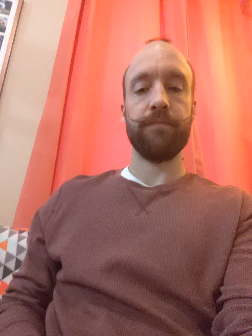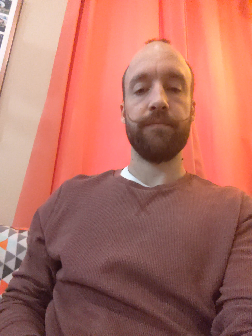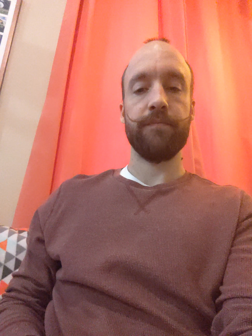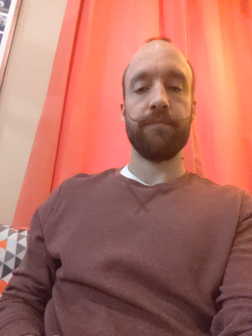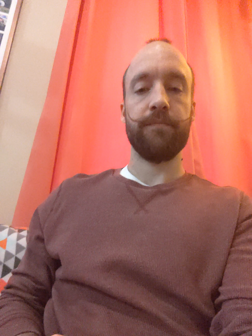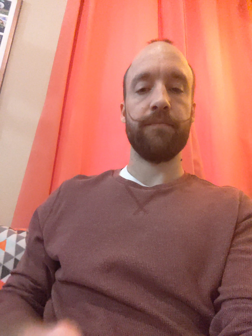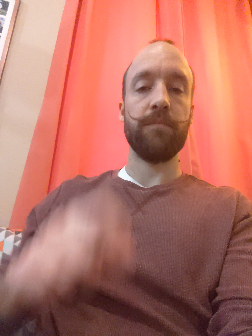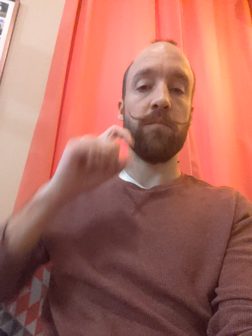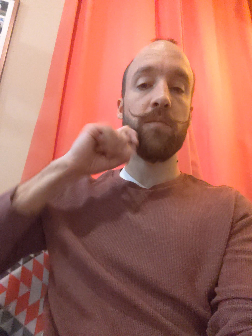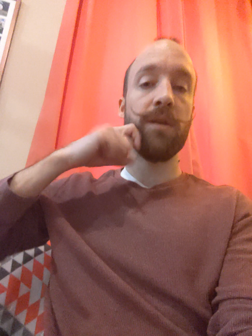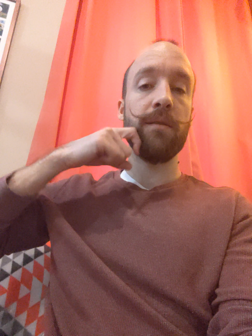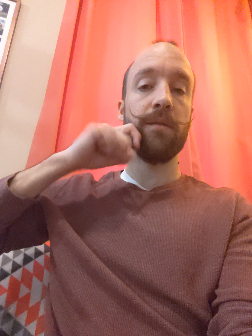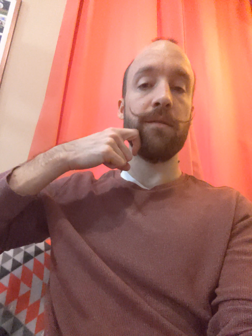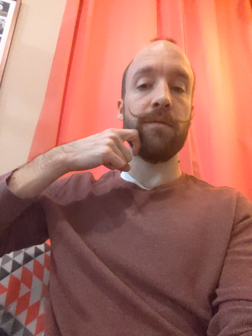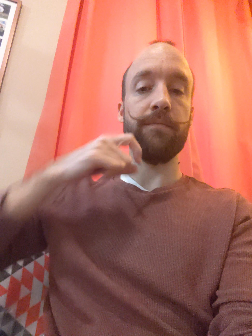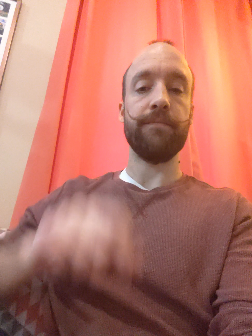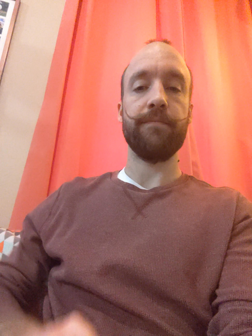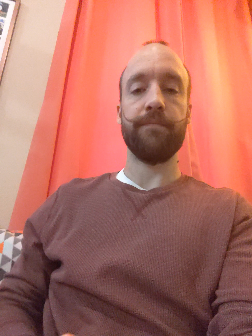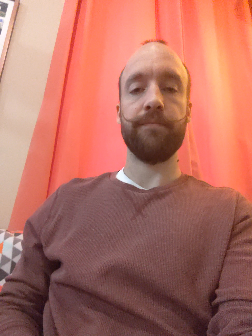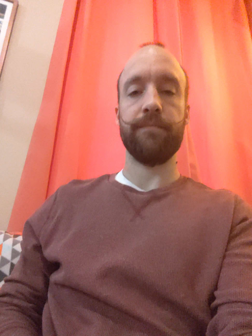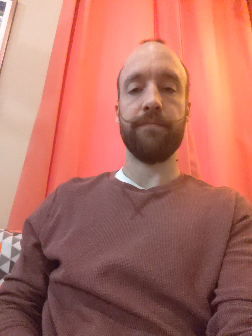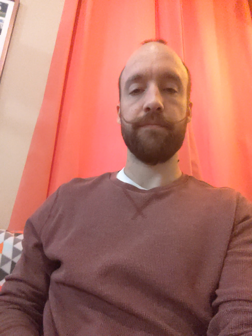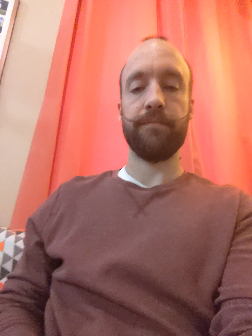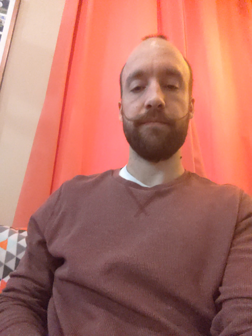apple